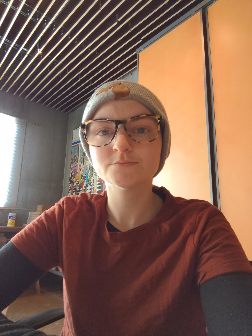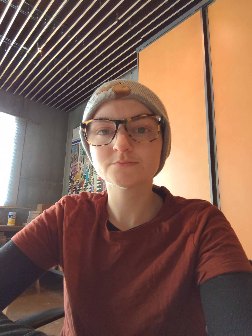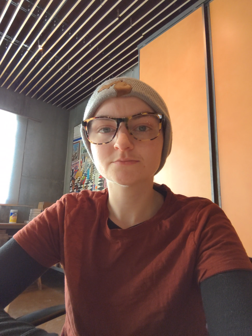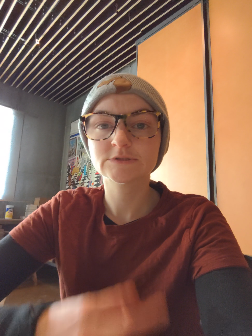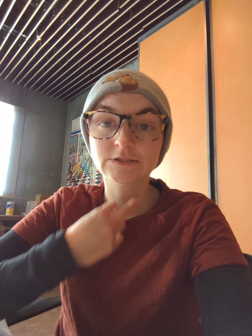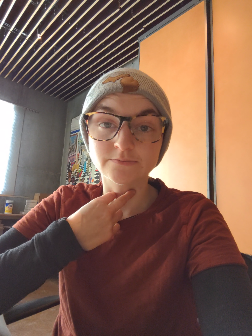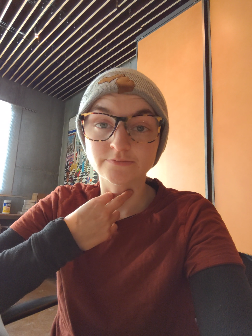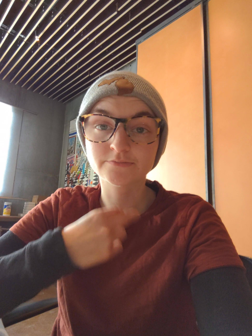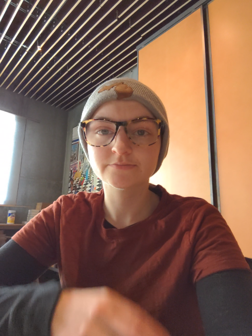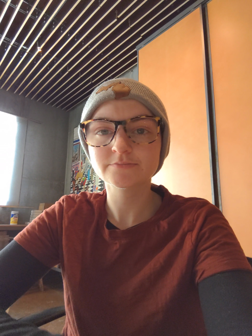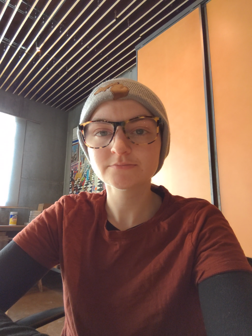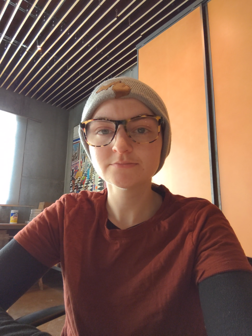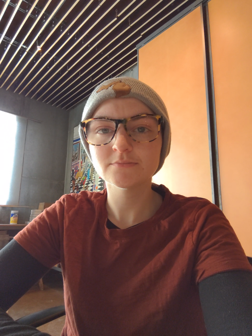stuck